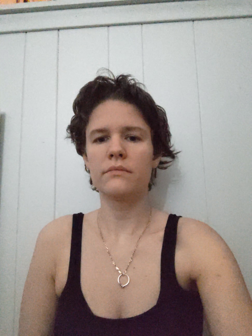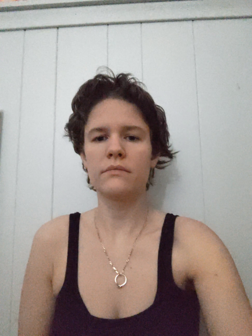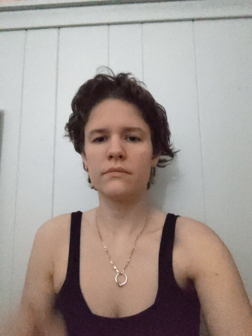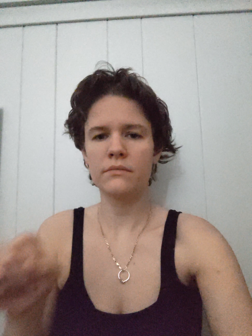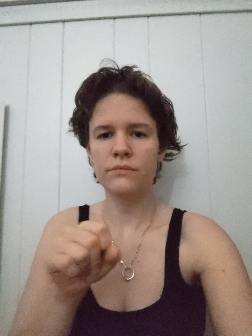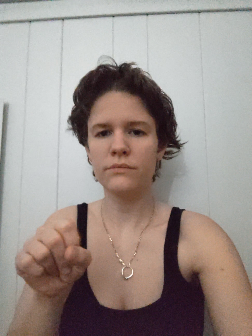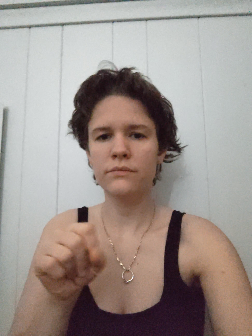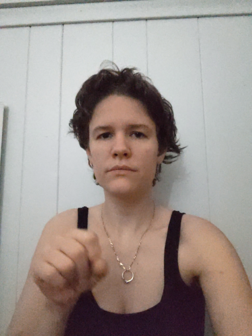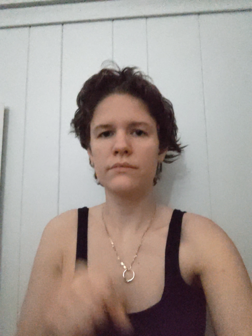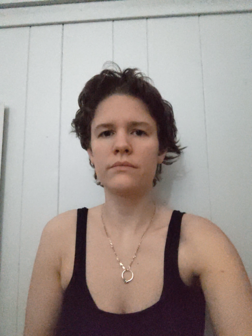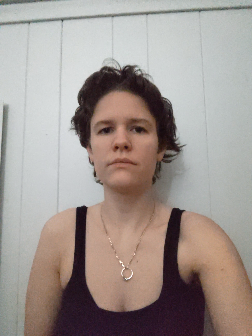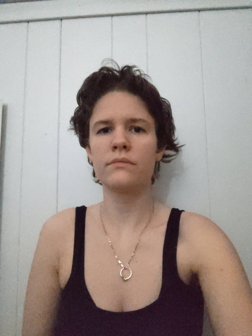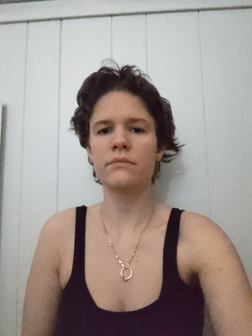shoe